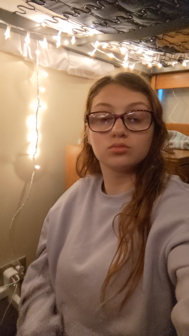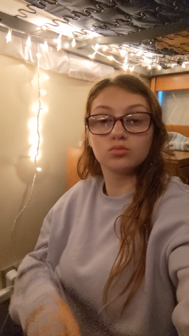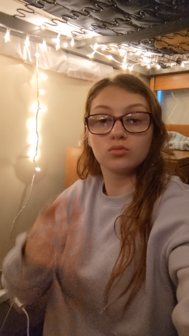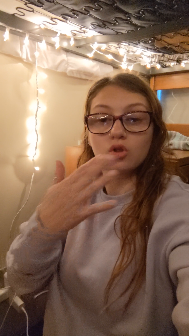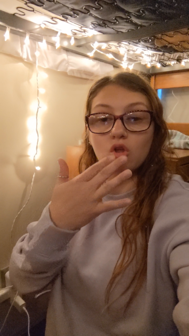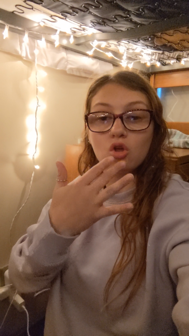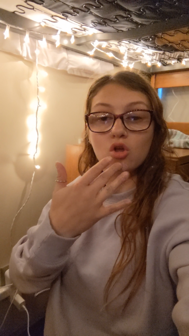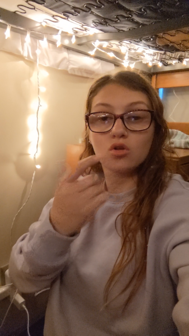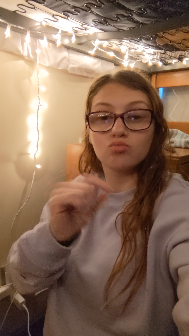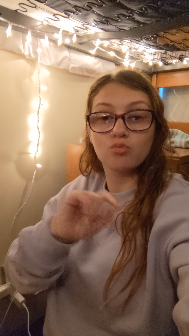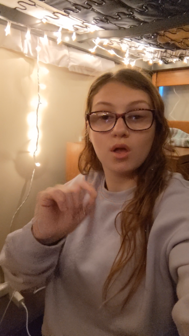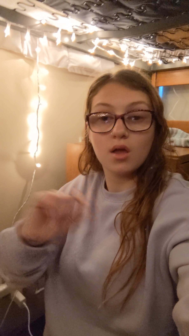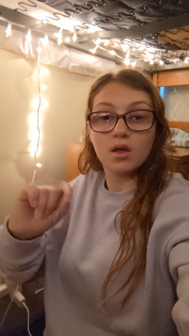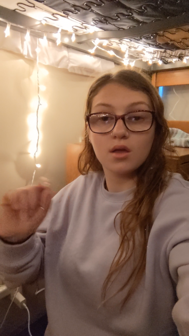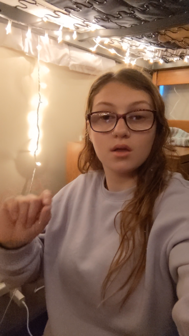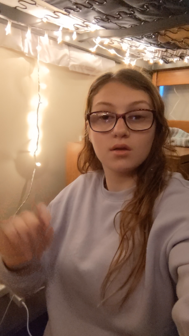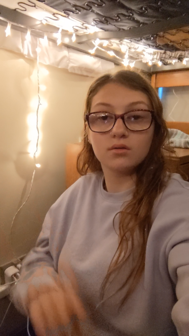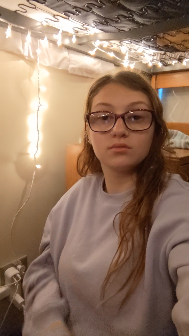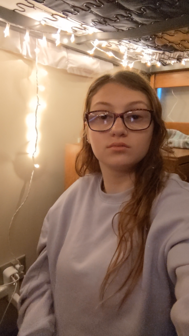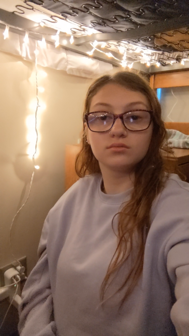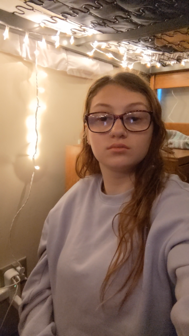crayon